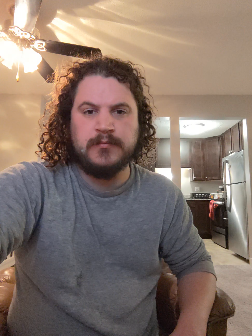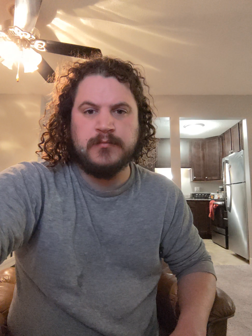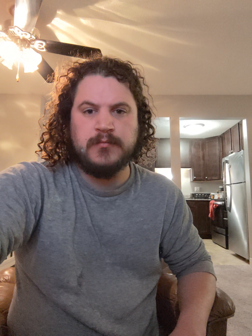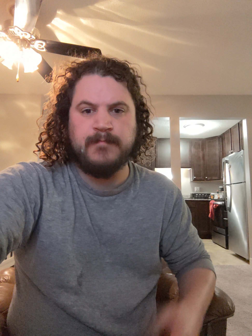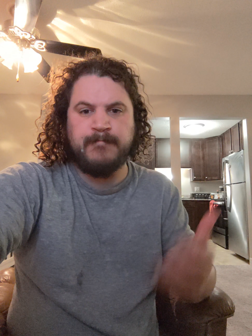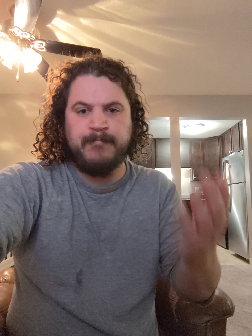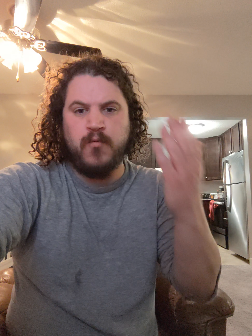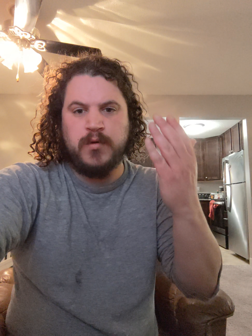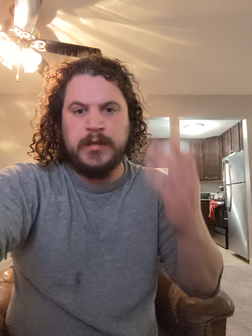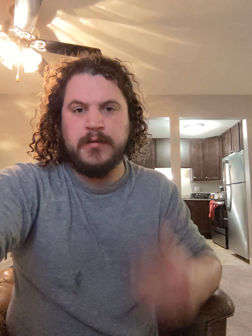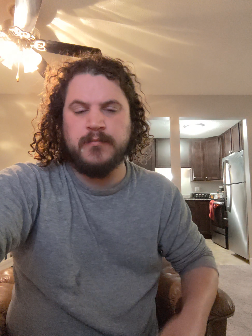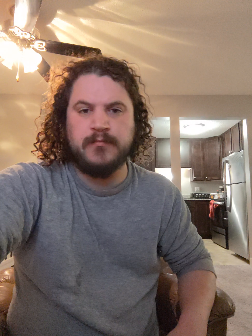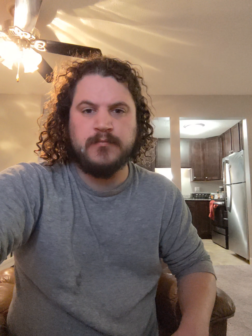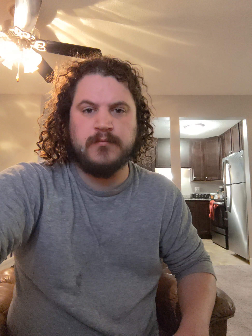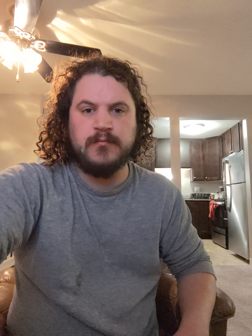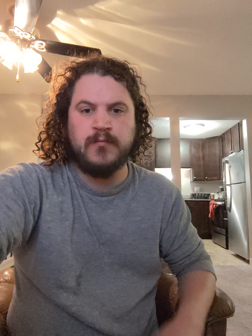morning